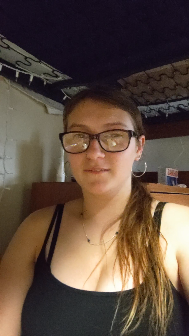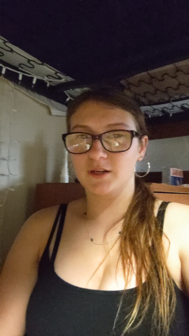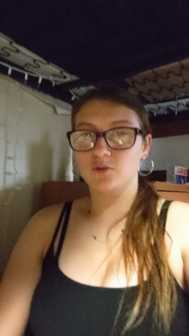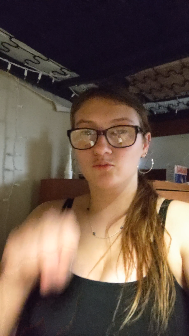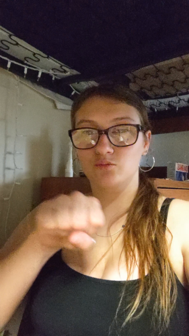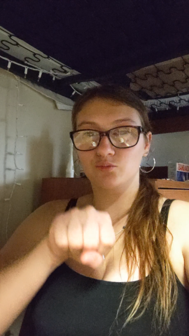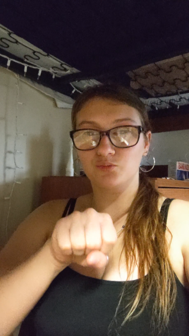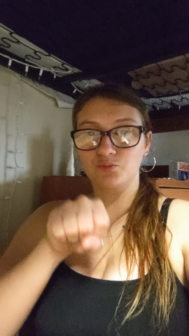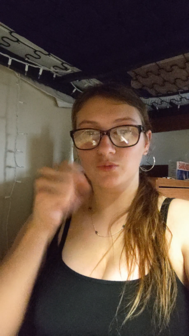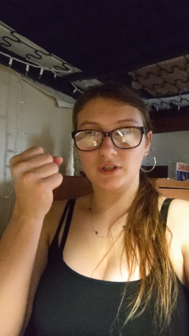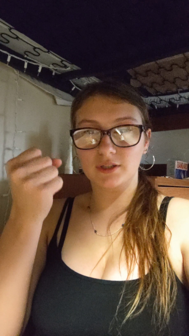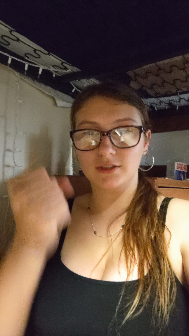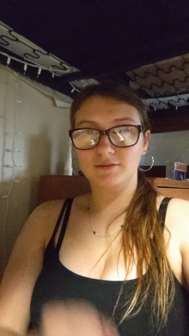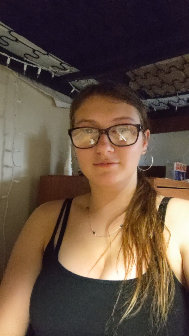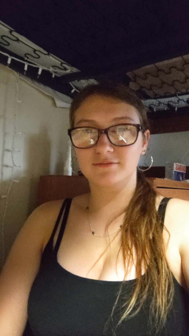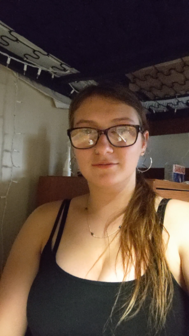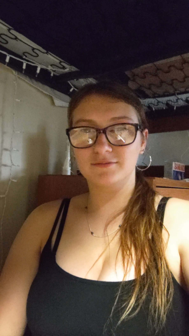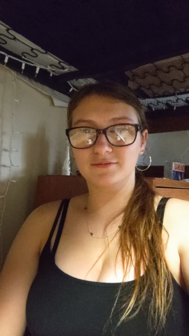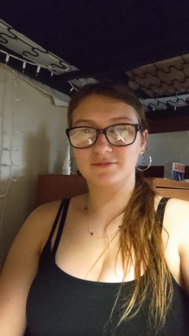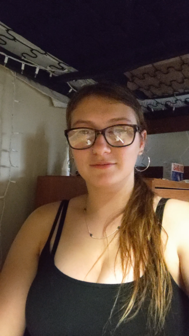break